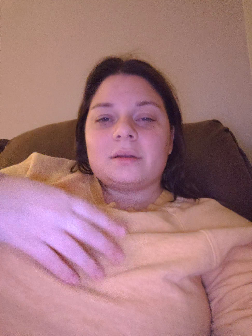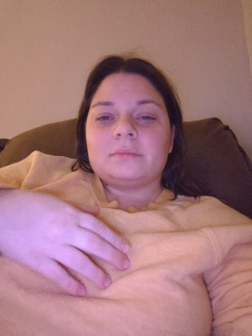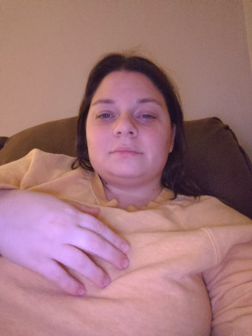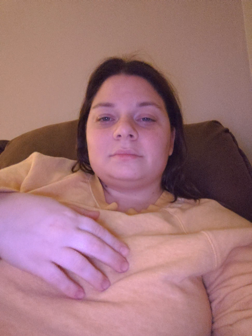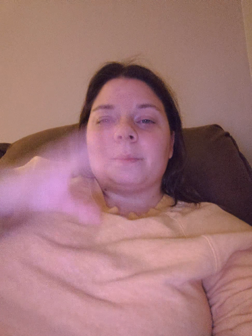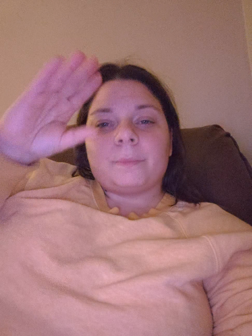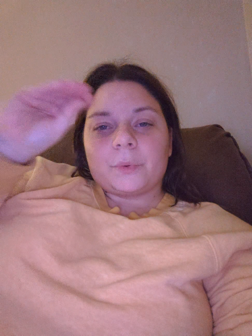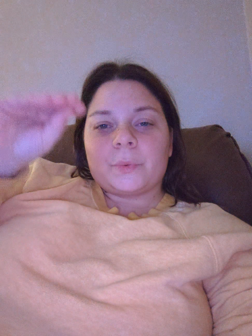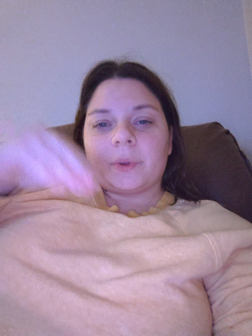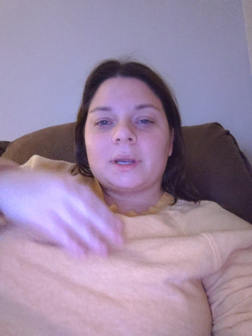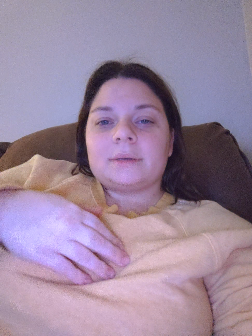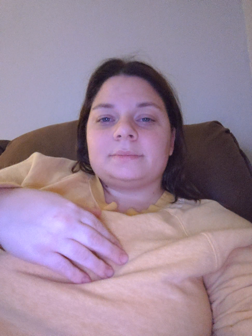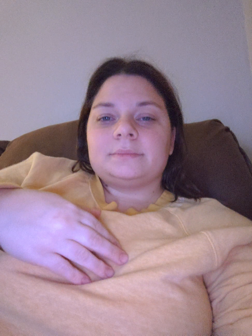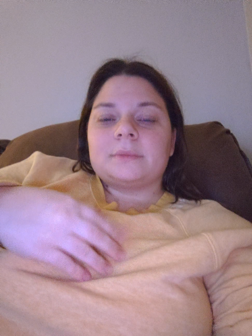boy